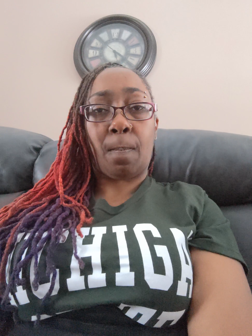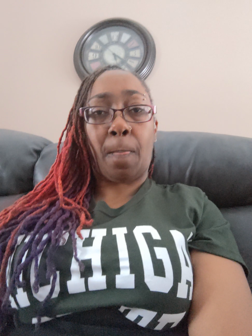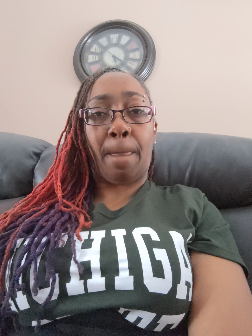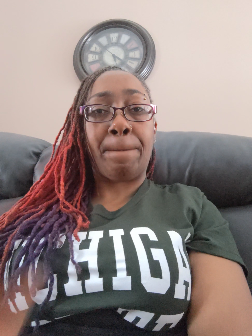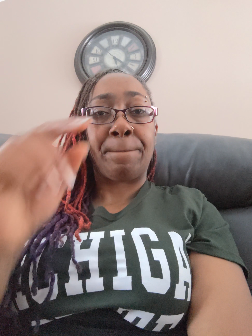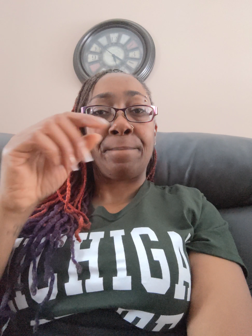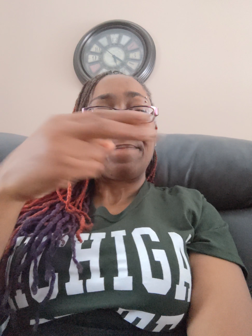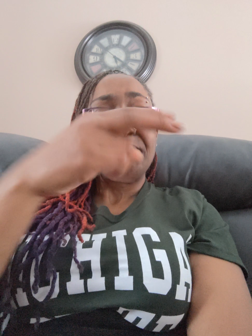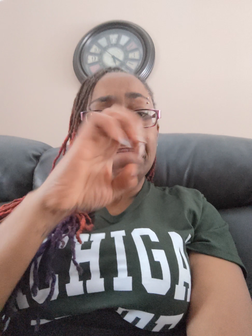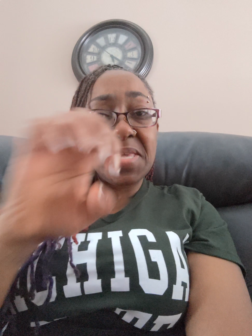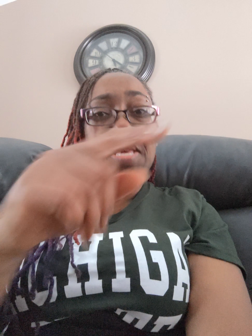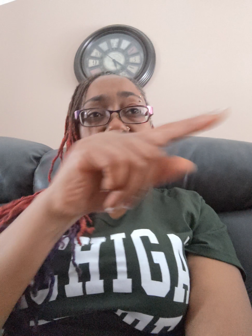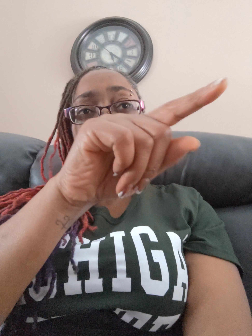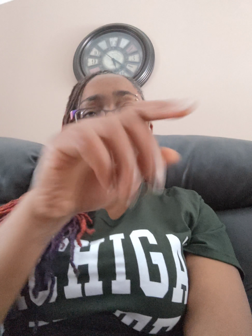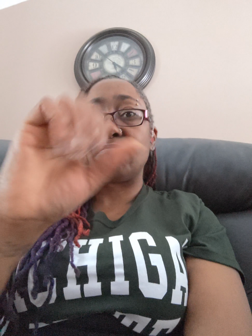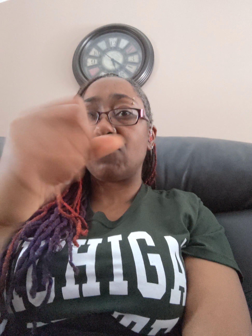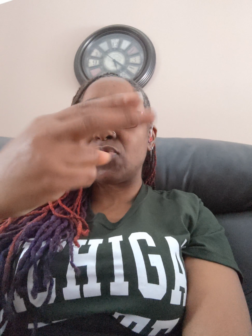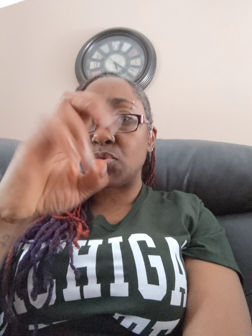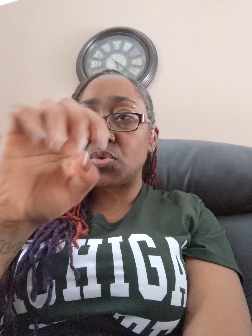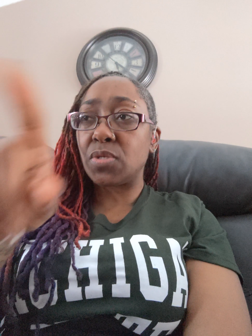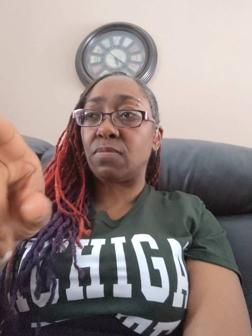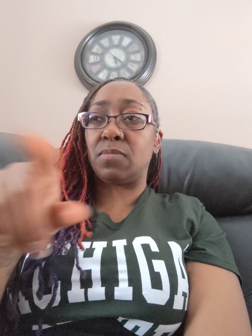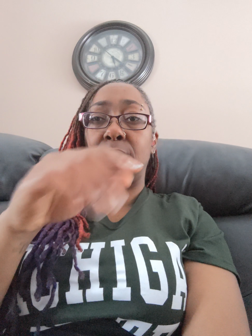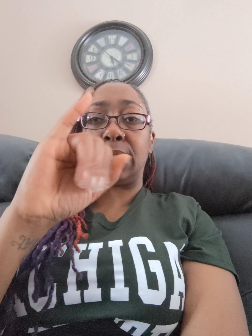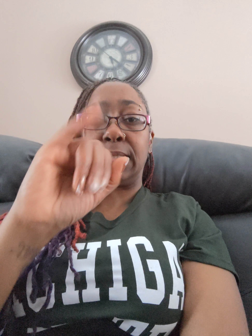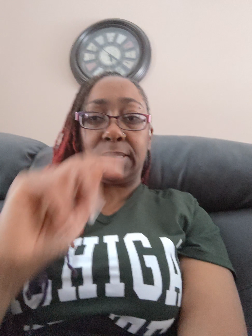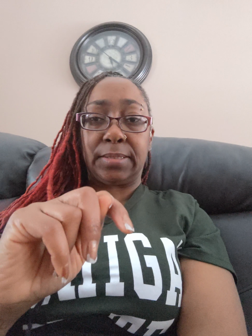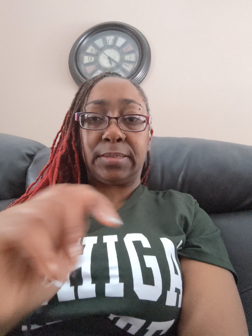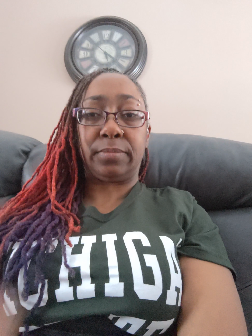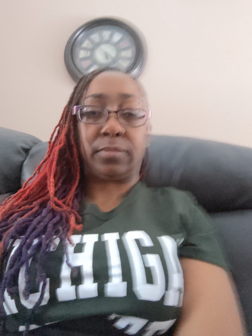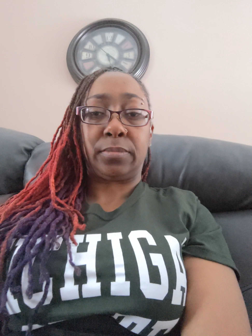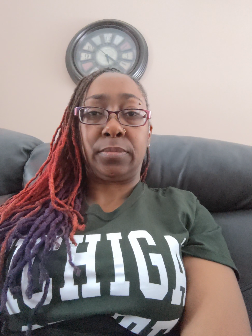he/she/it